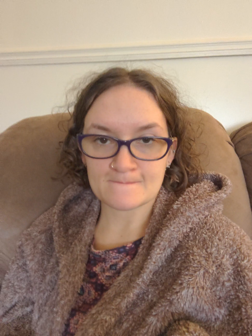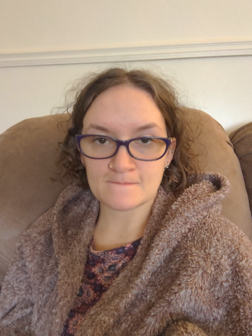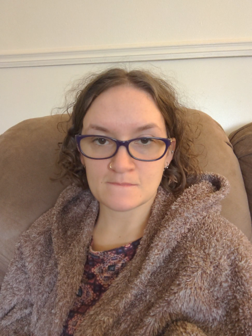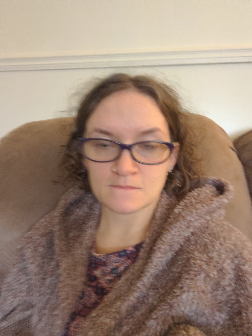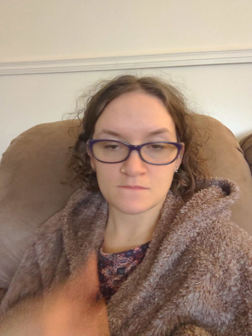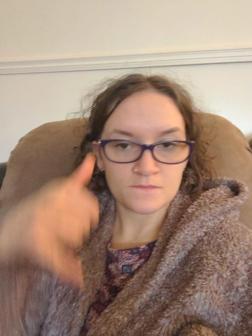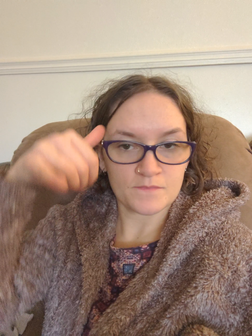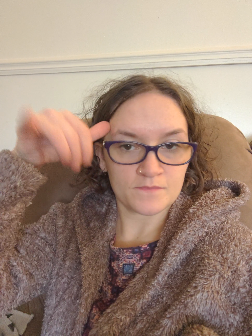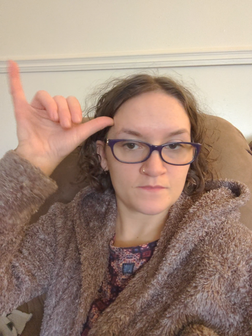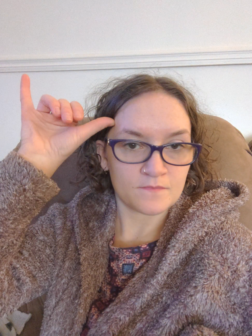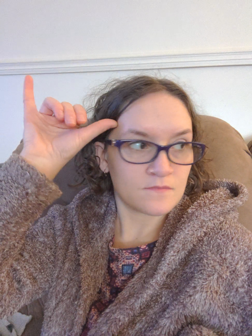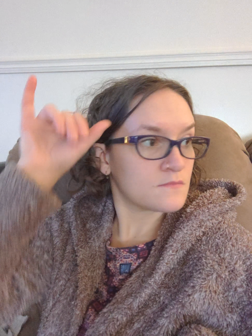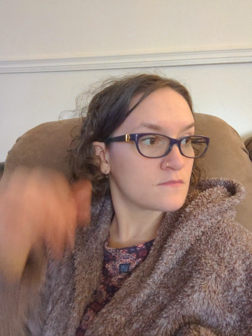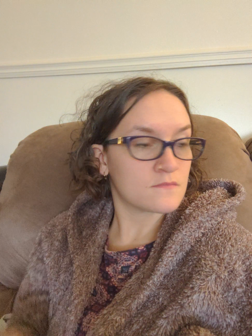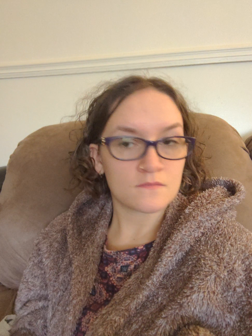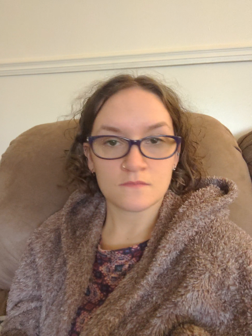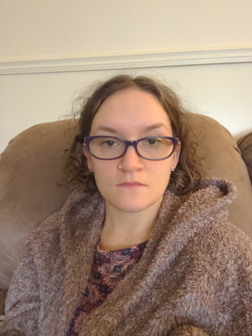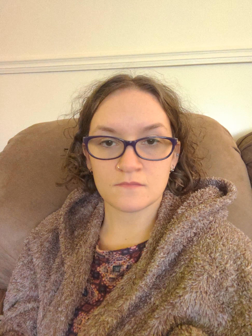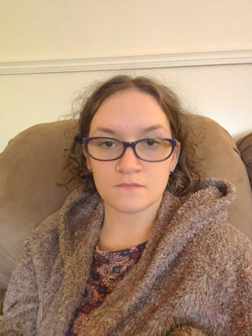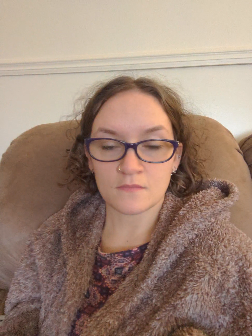cow